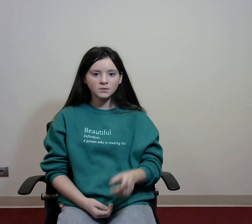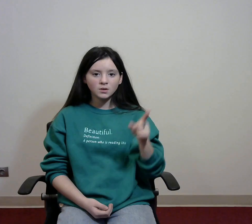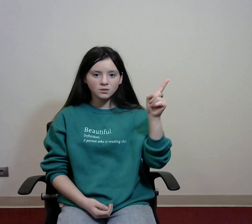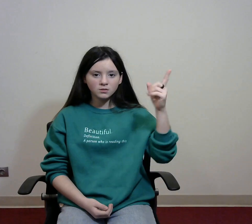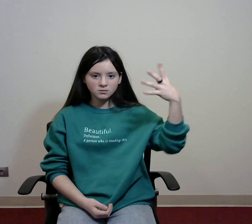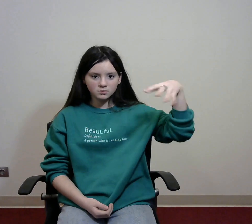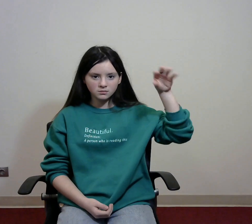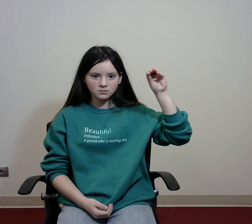onlar